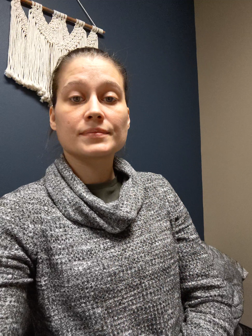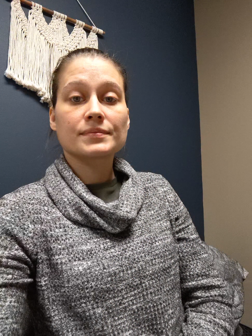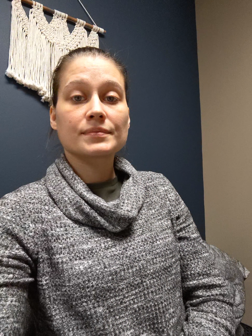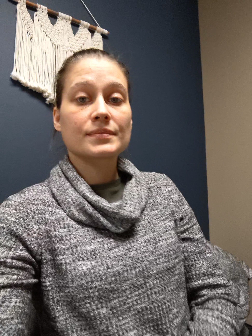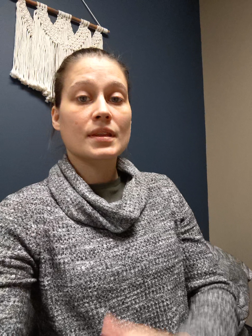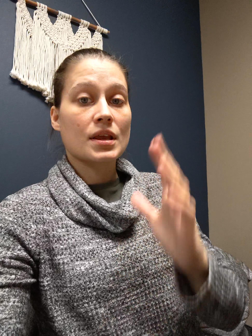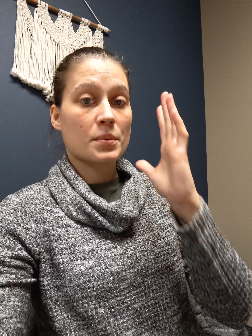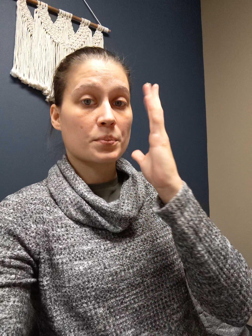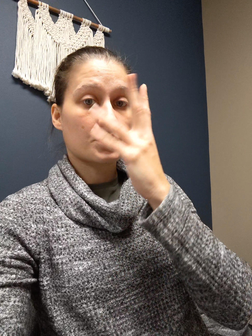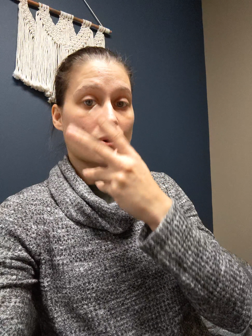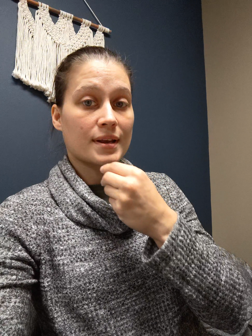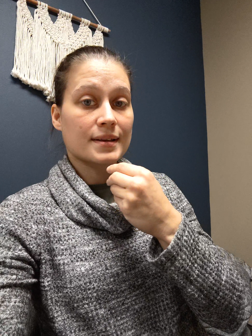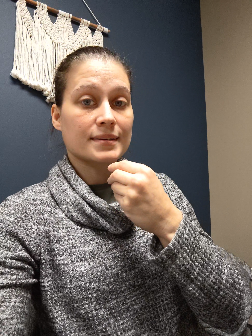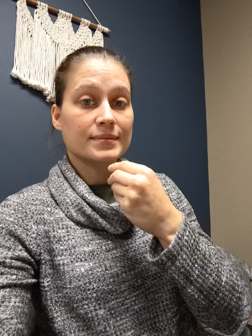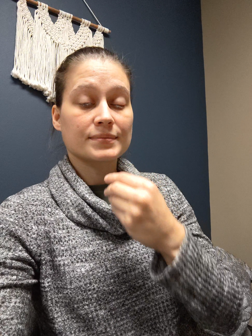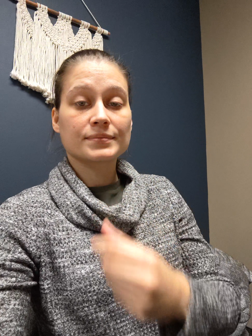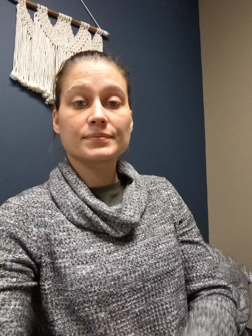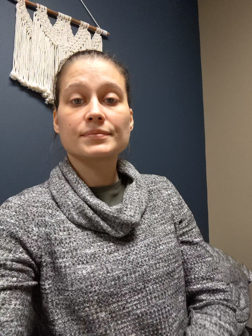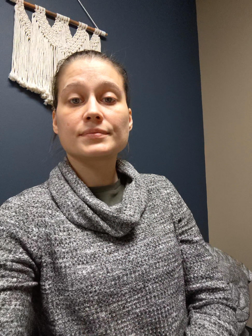pretty